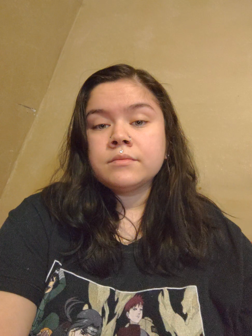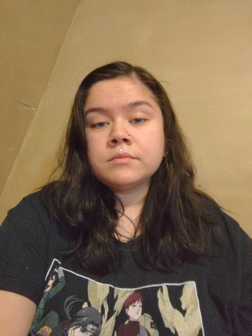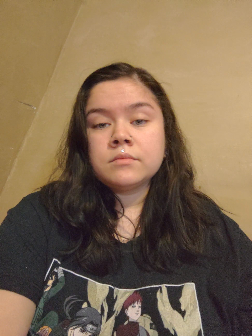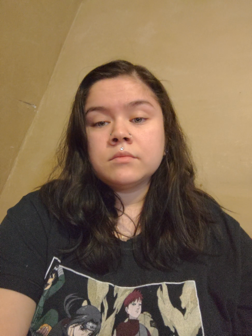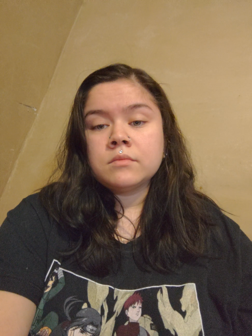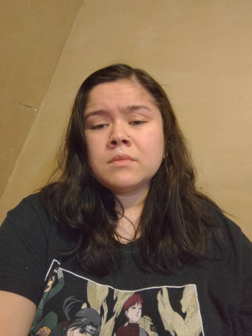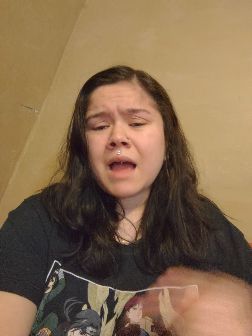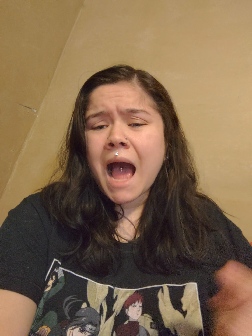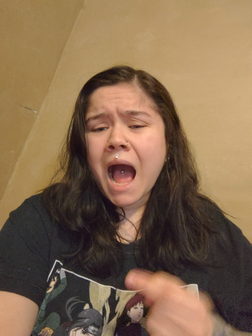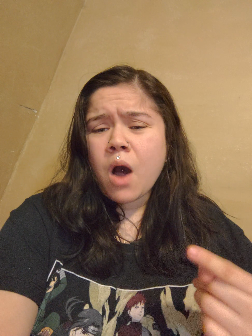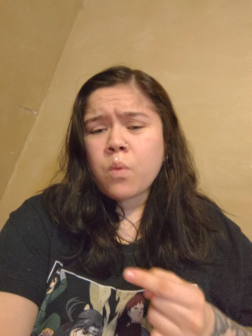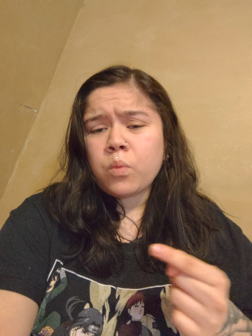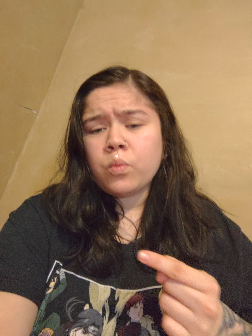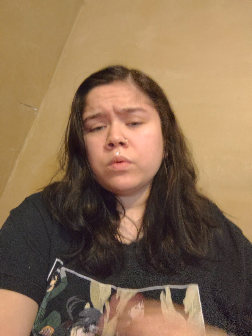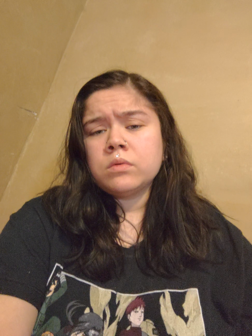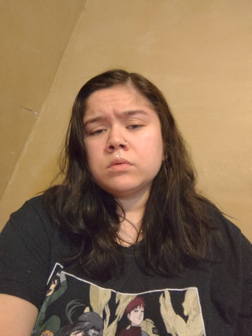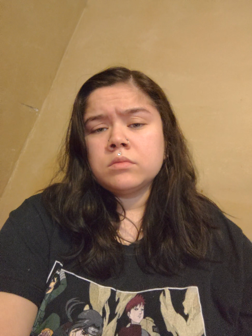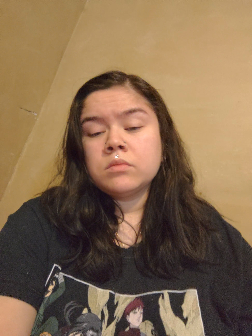owie